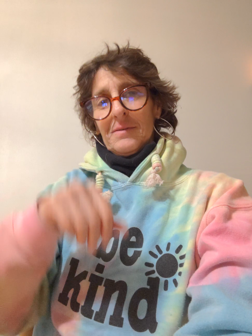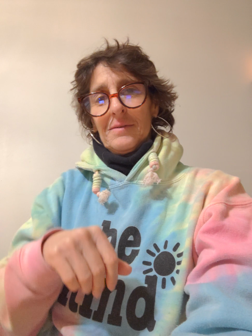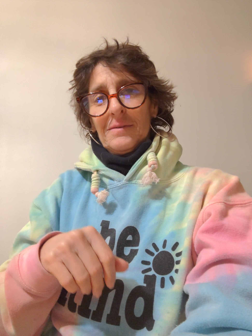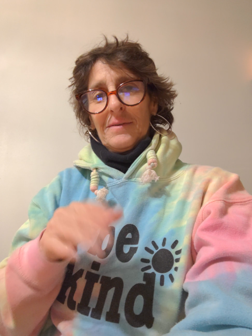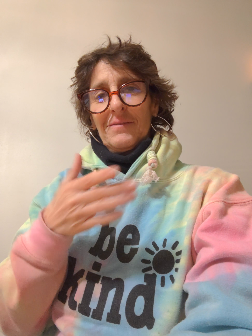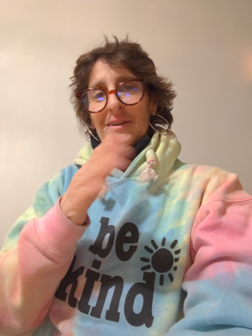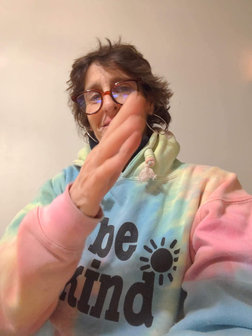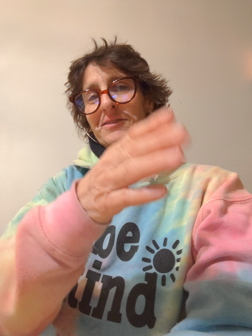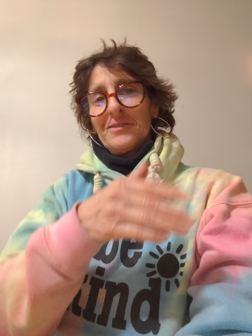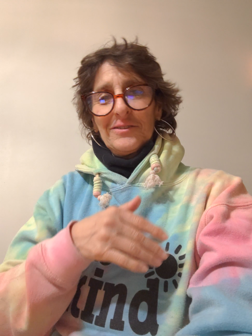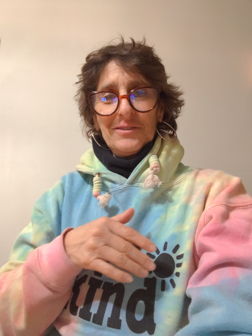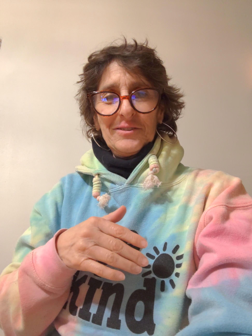fish